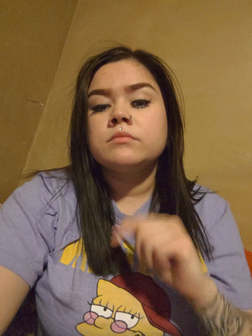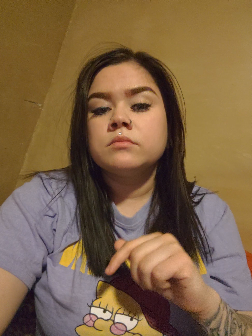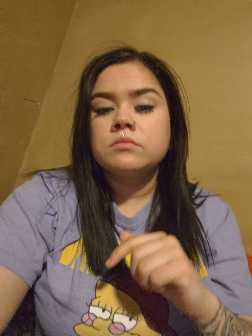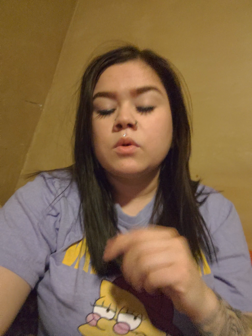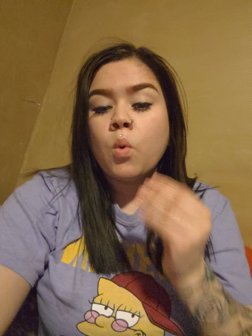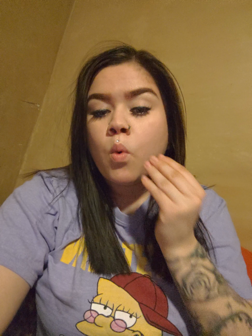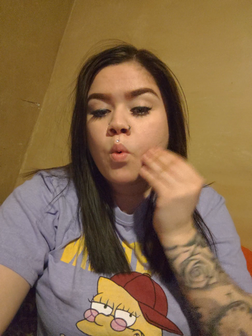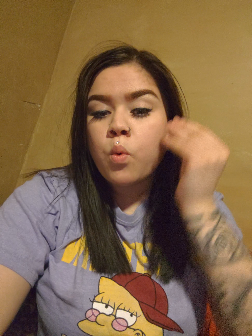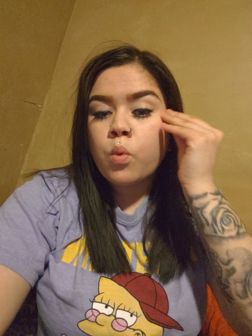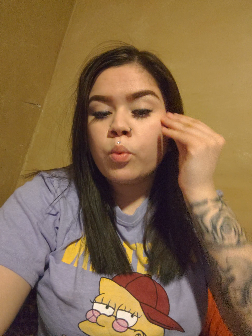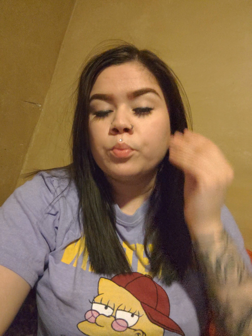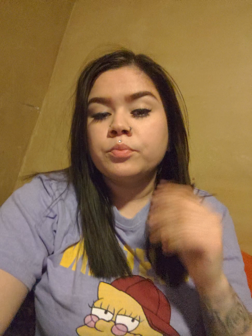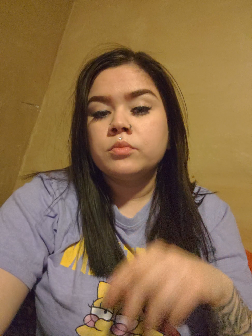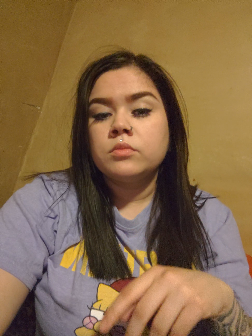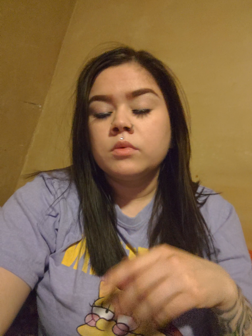home